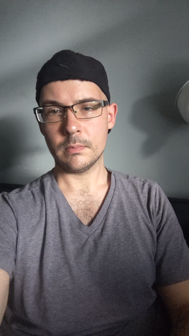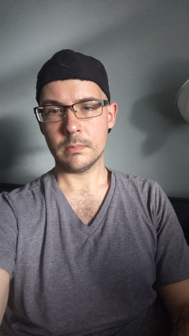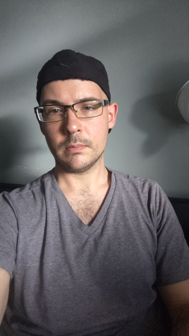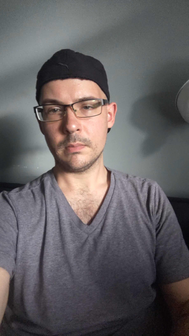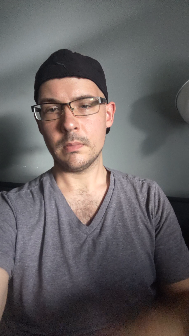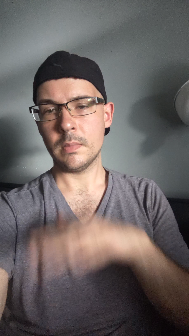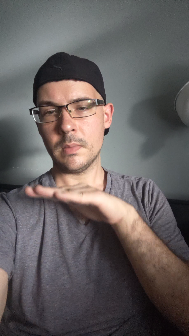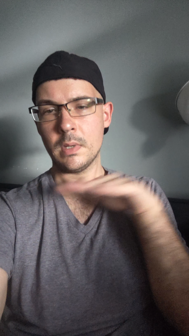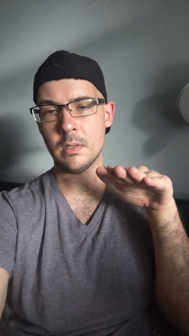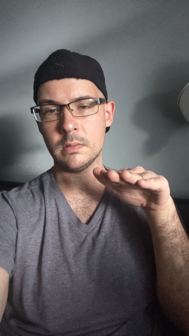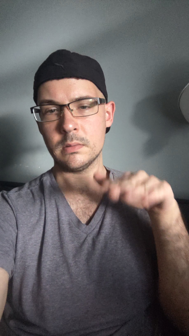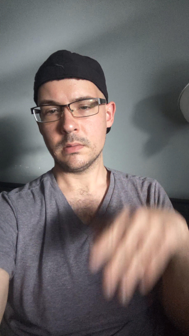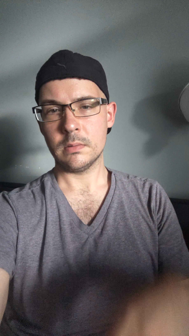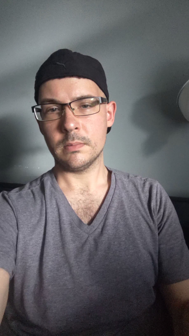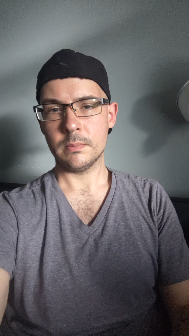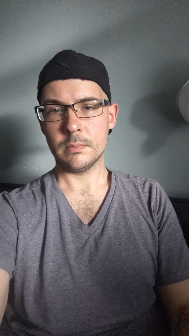nice